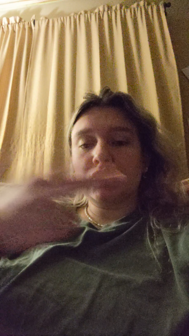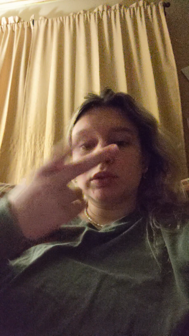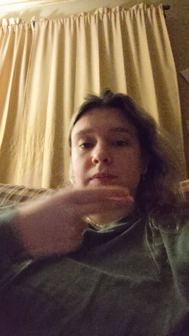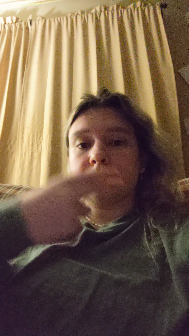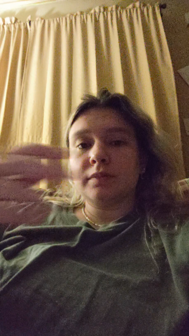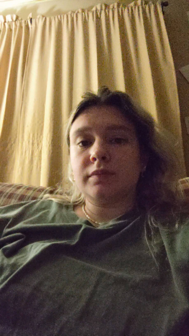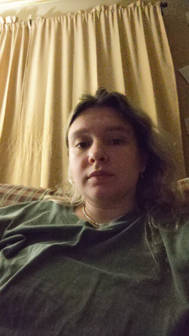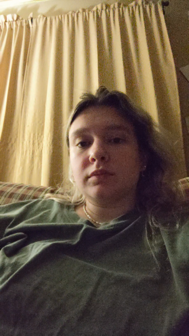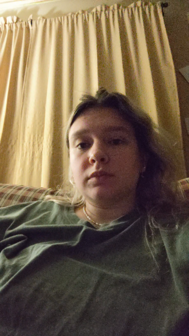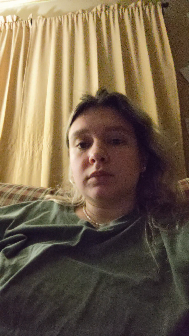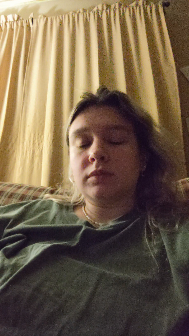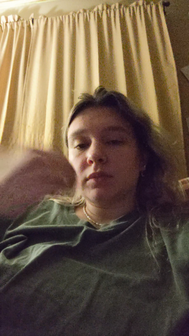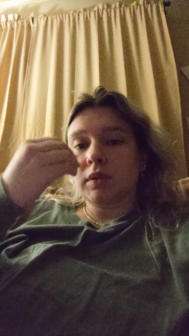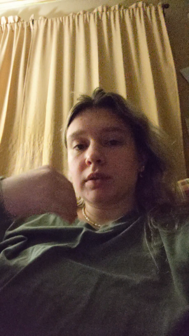eat